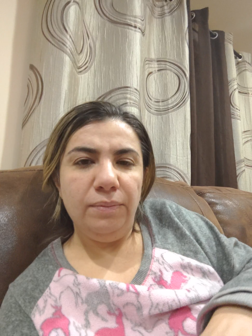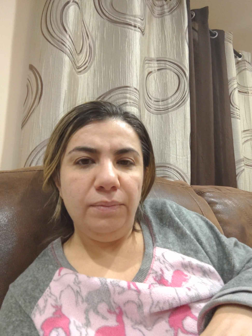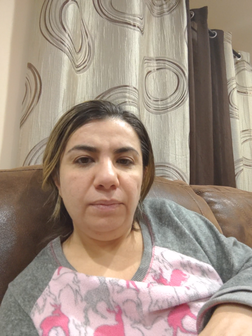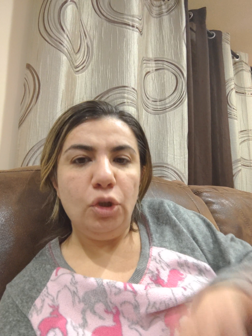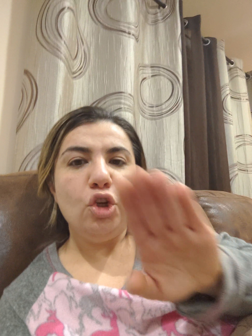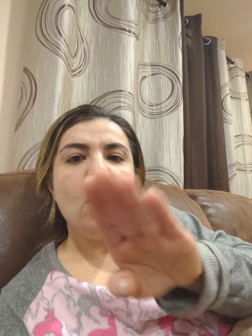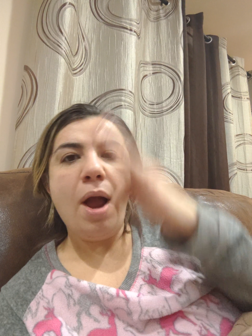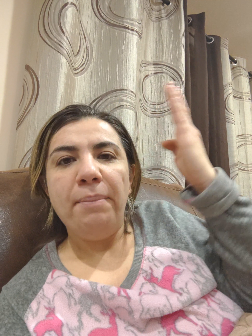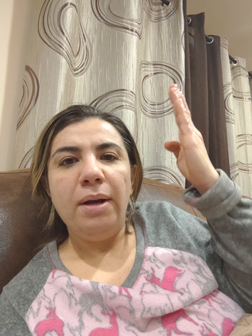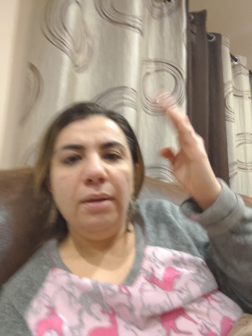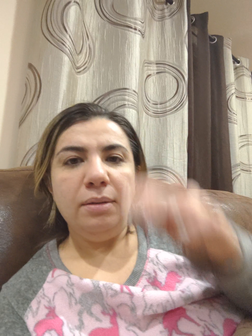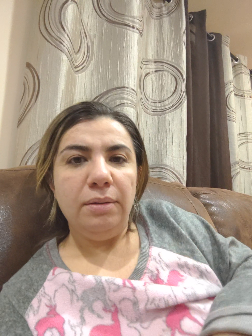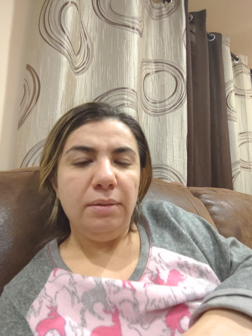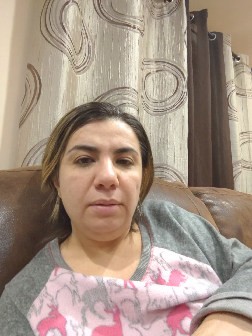open